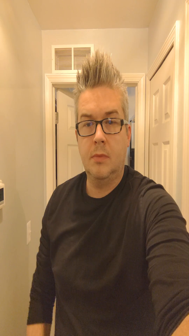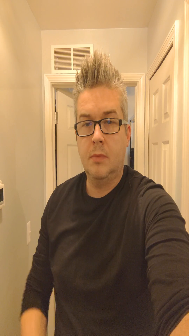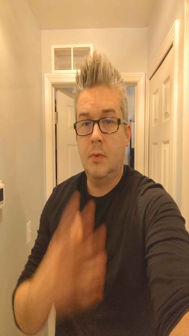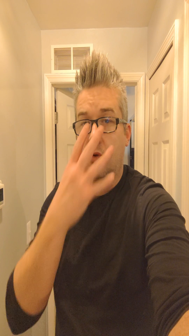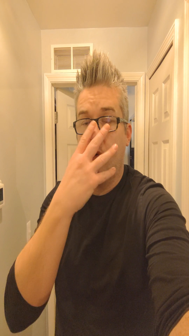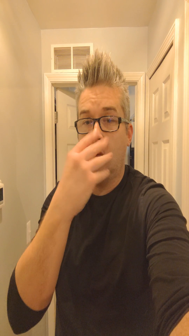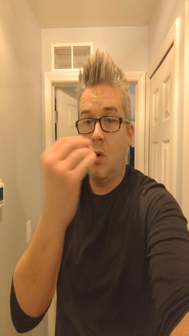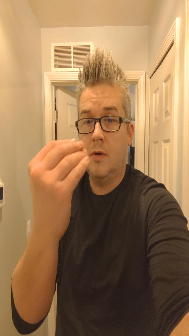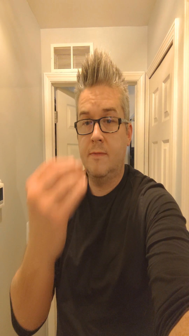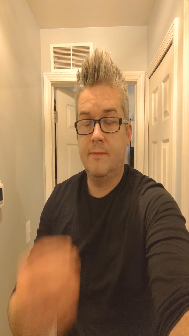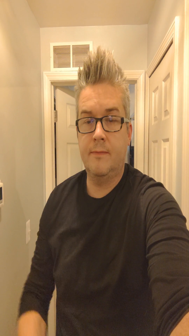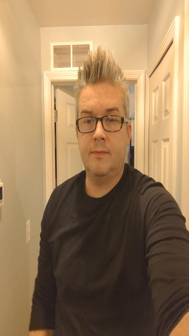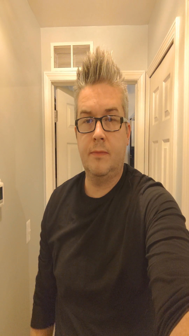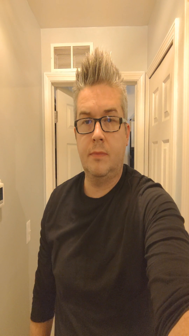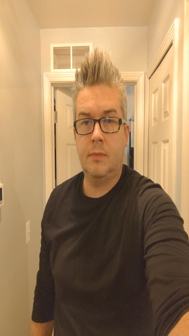wolf